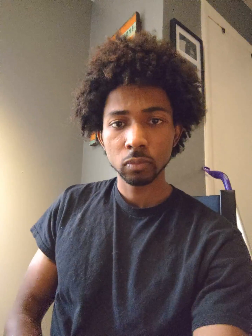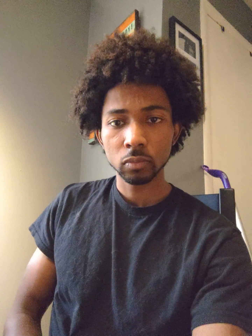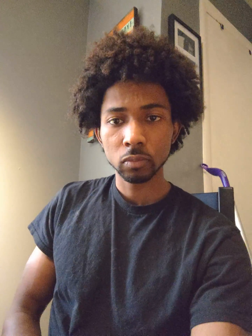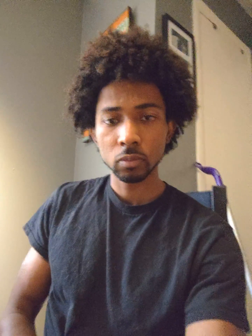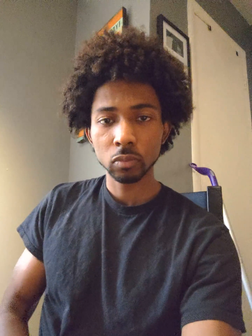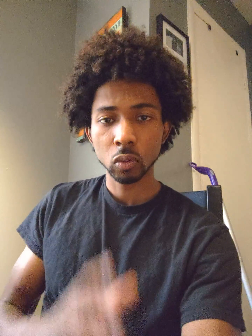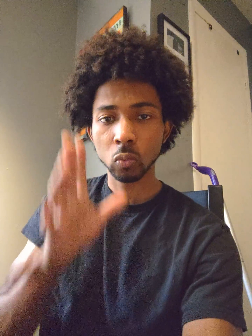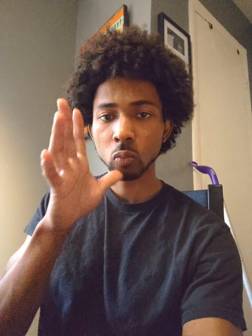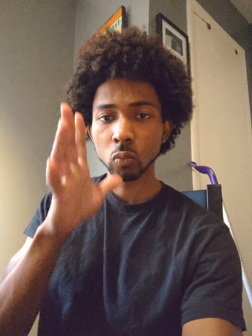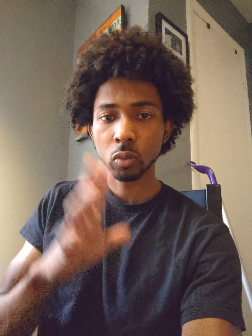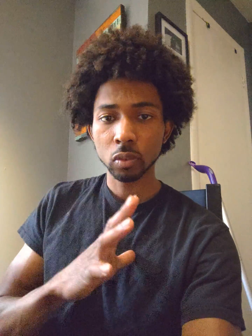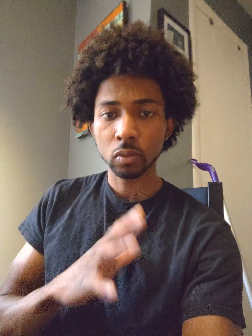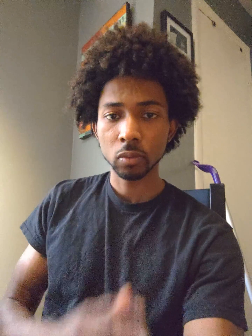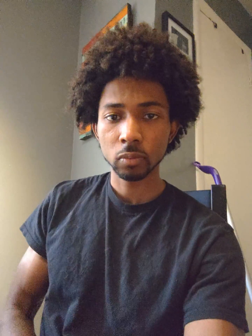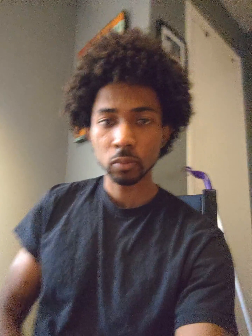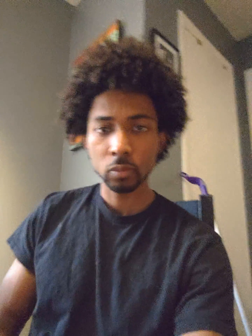lady